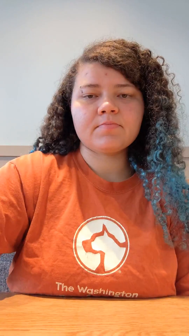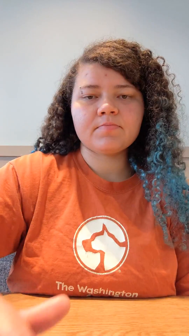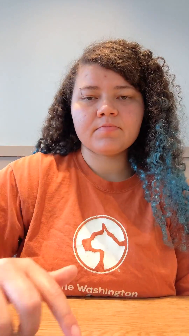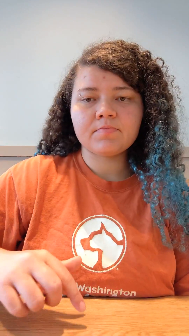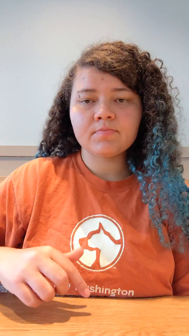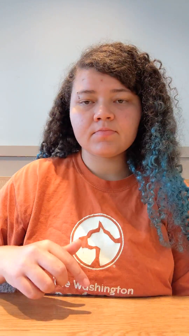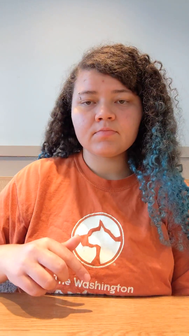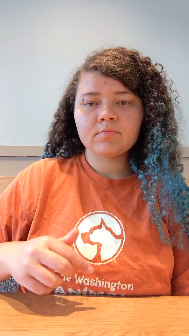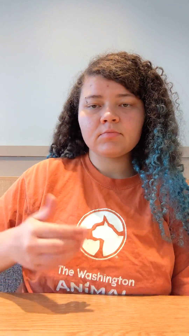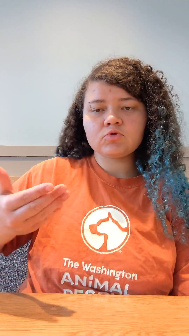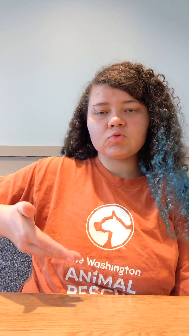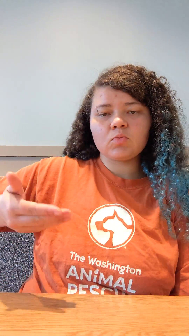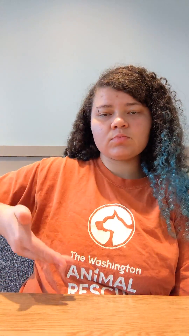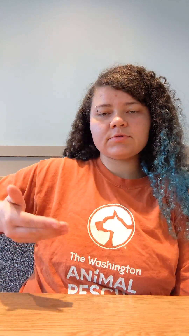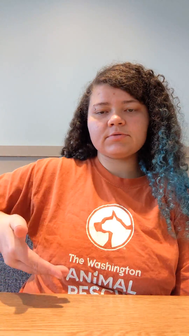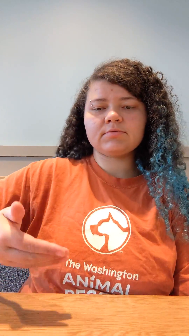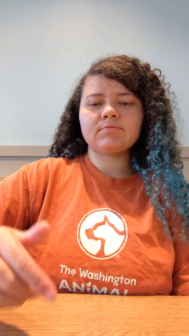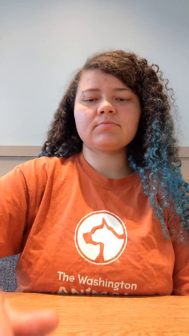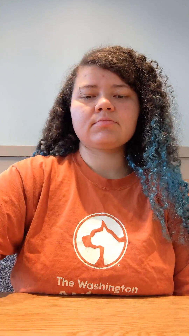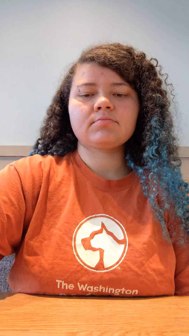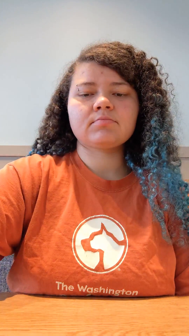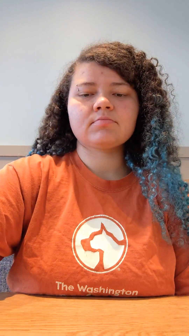shorts